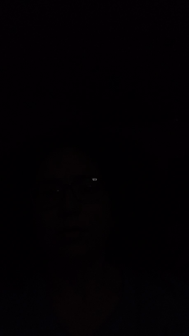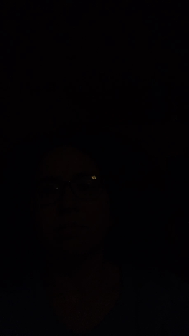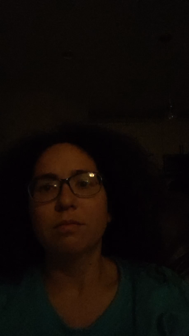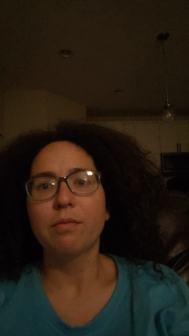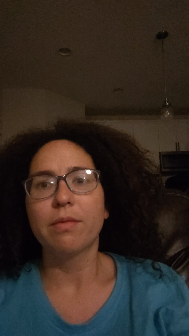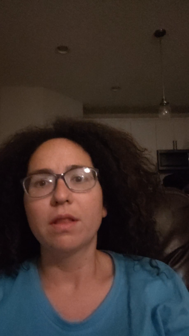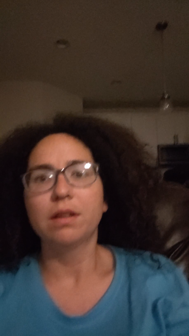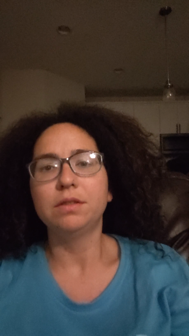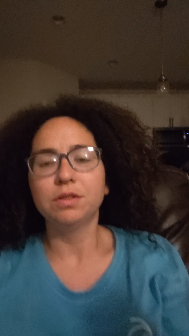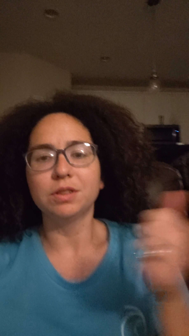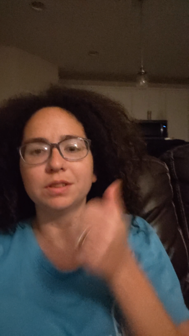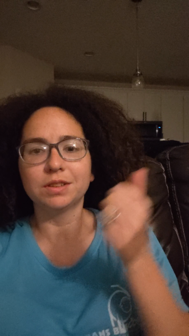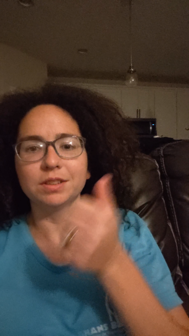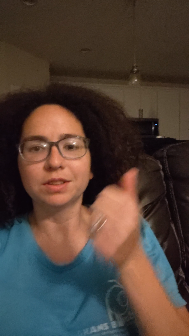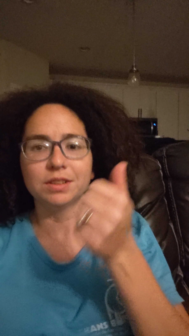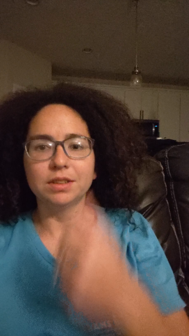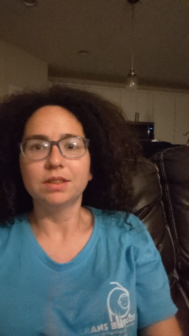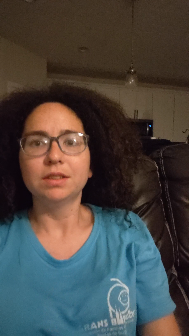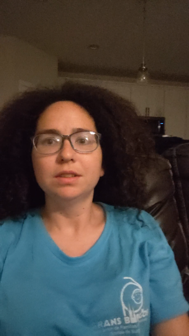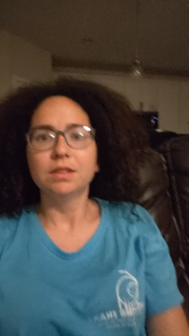chase